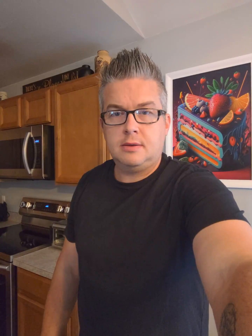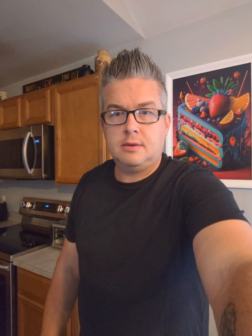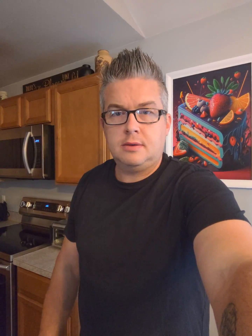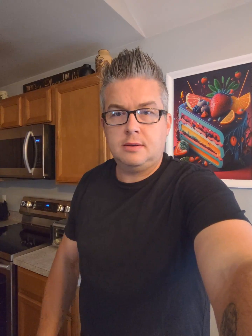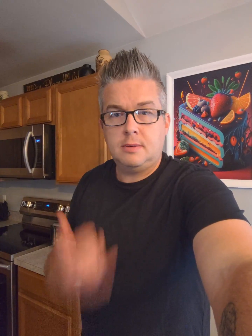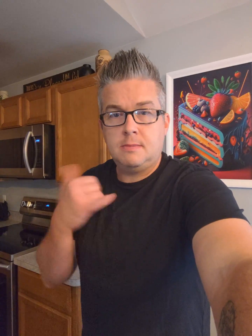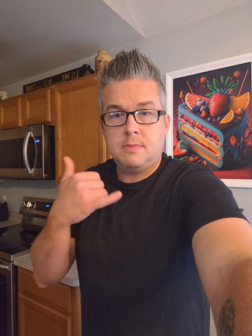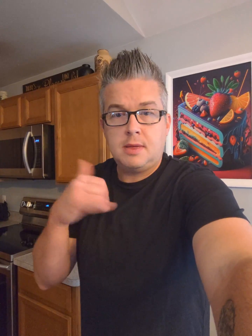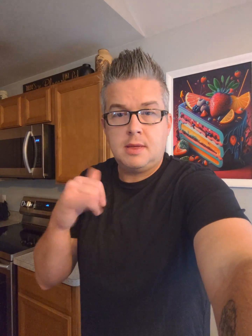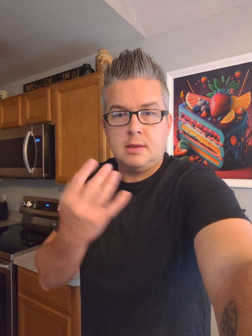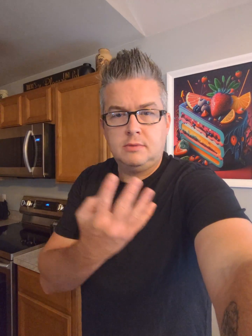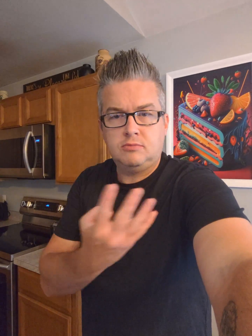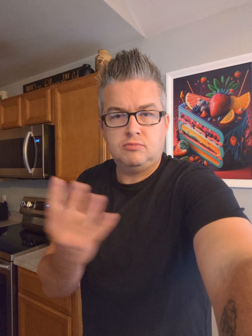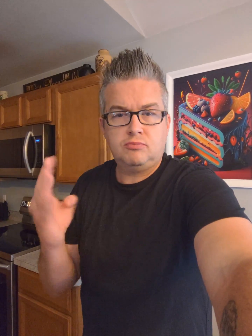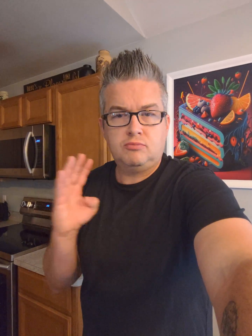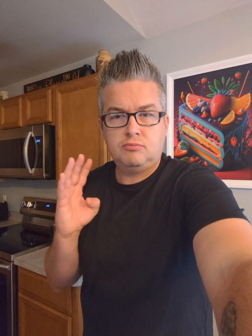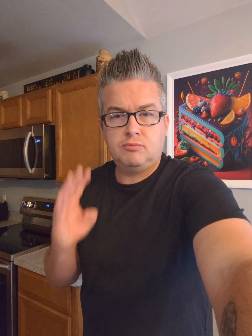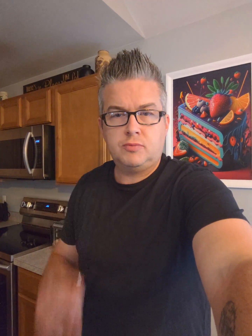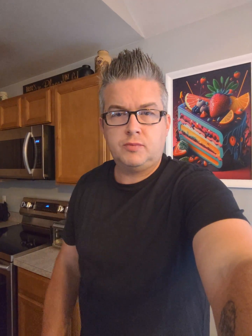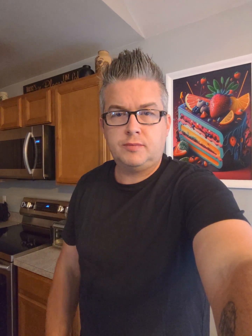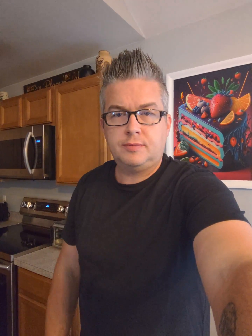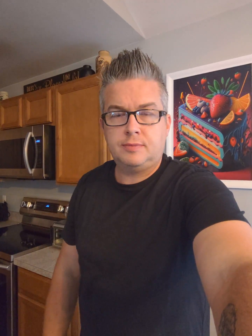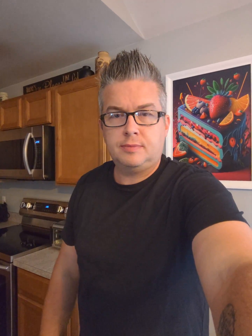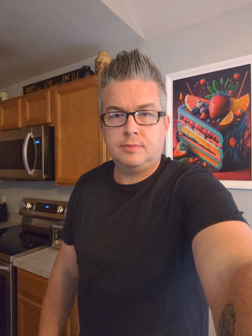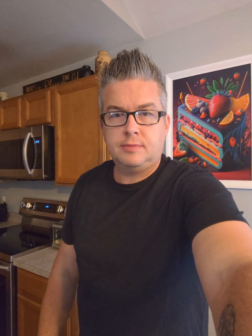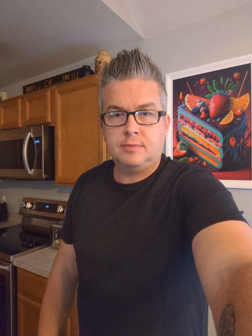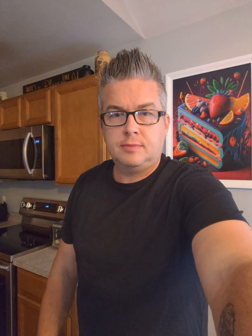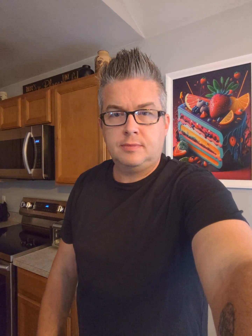playpen